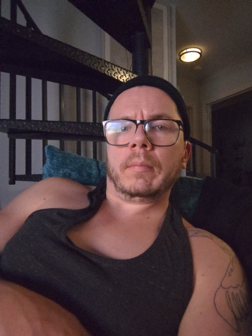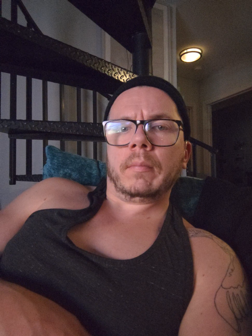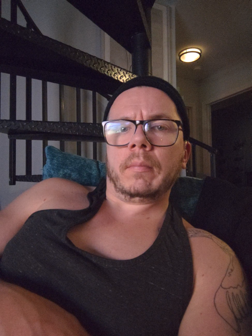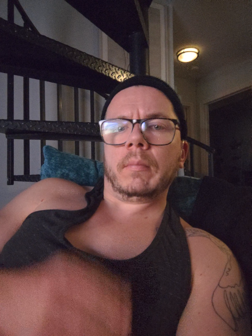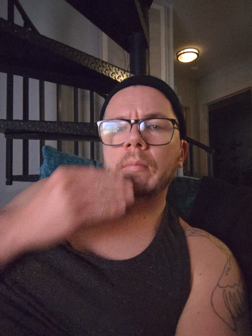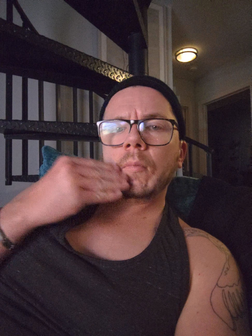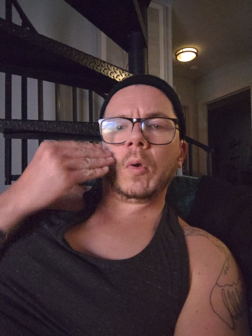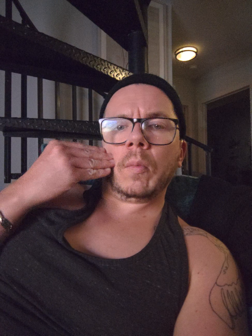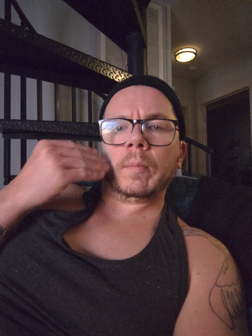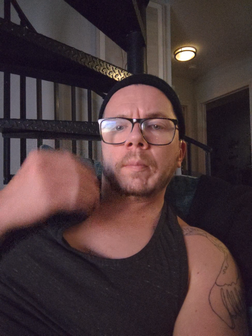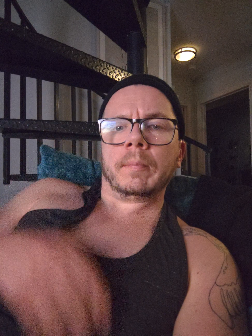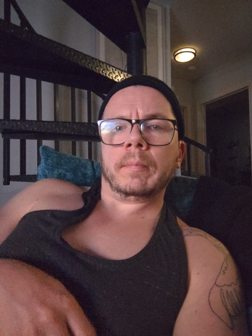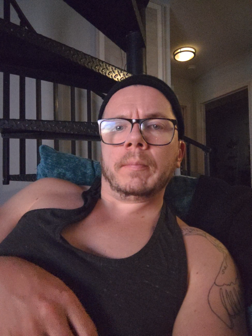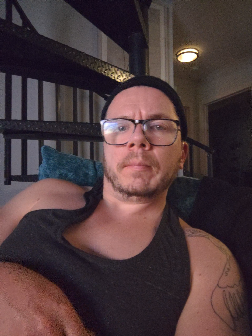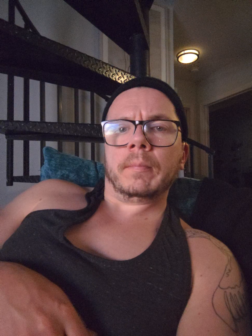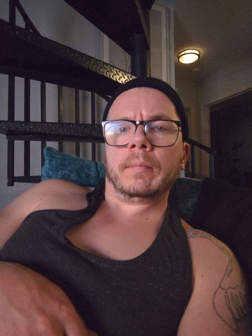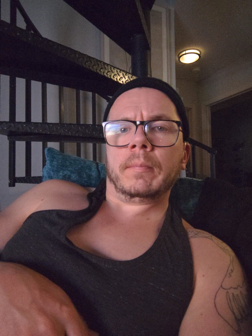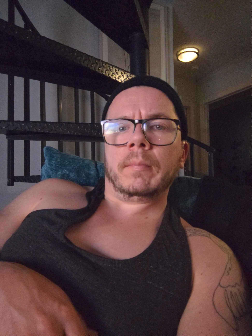home